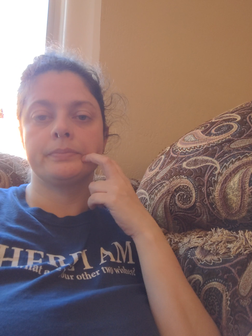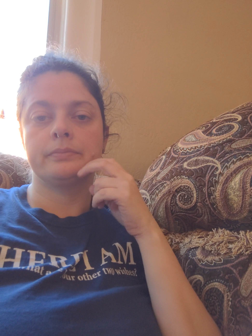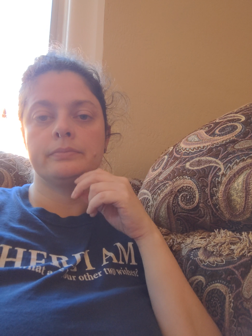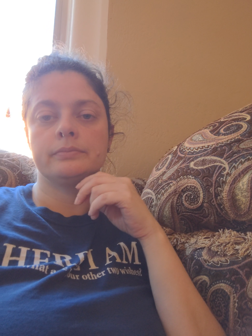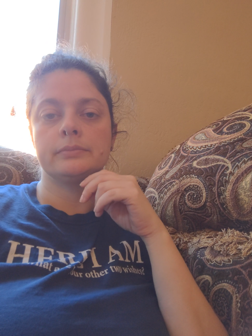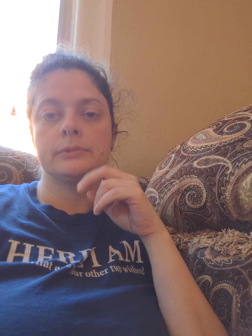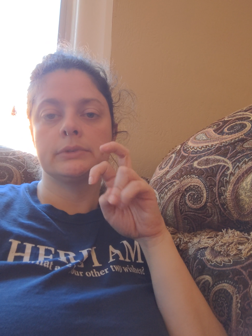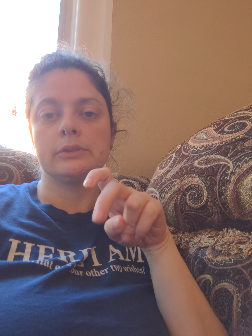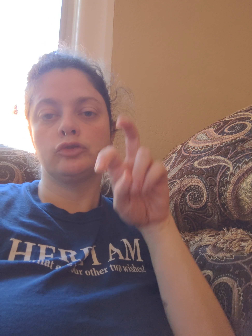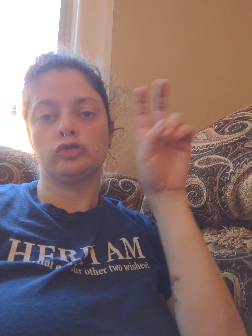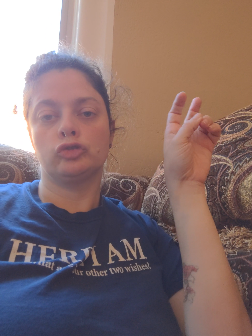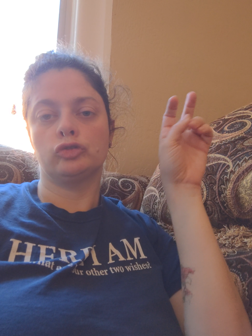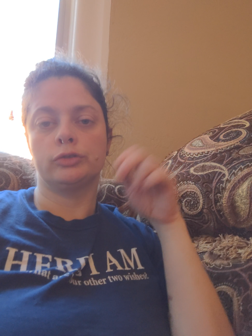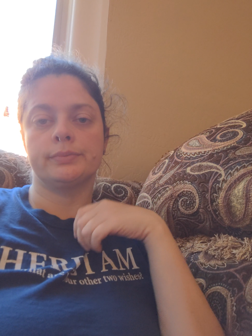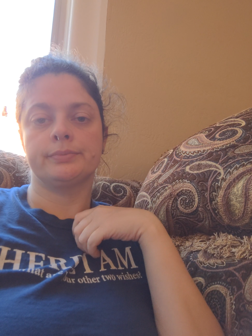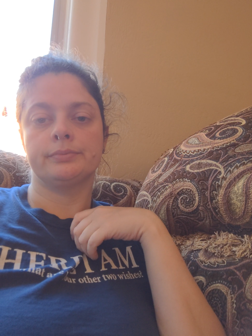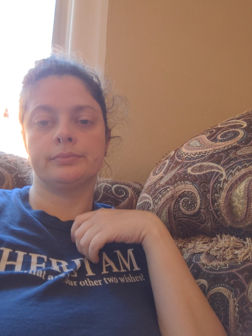stairs